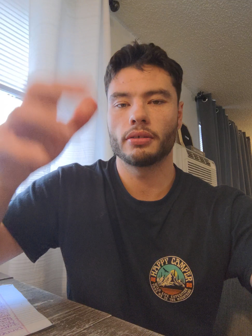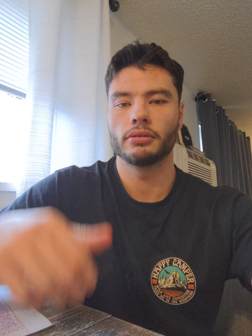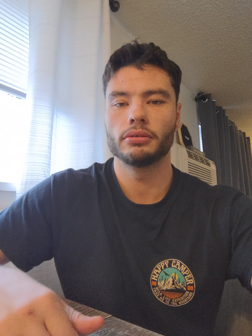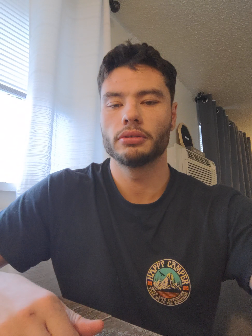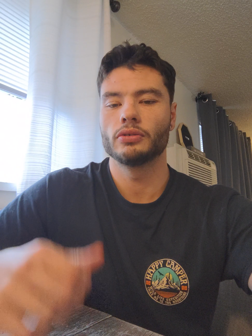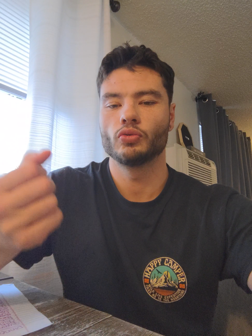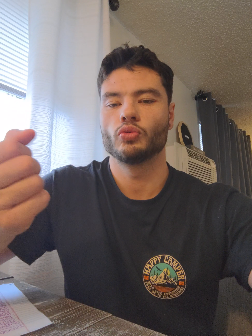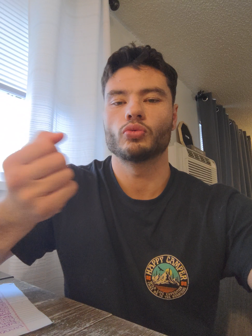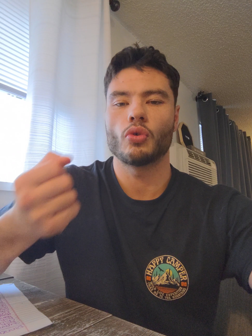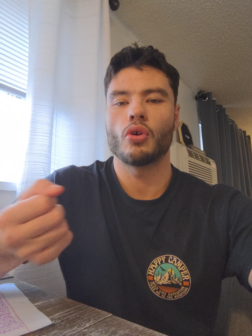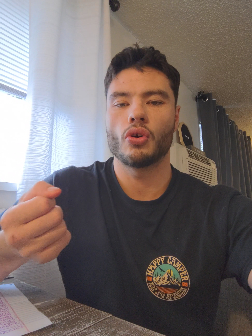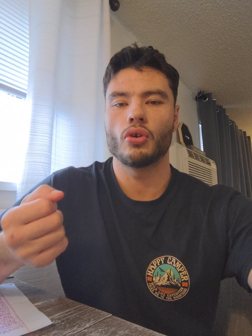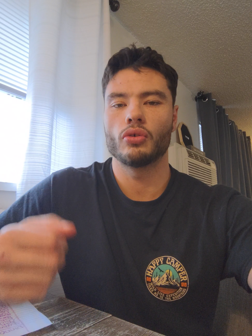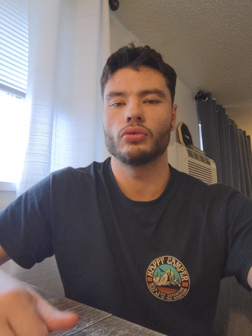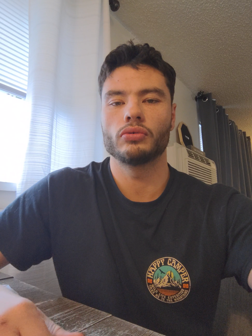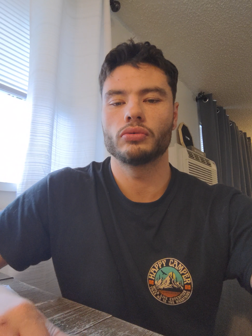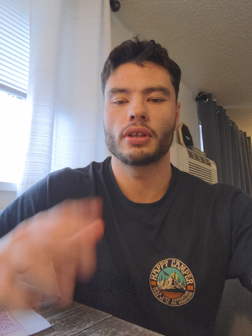drawer